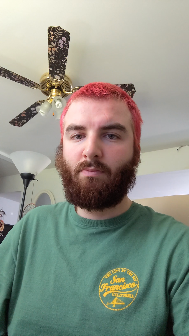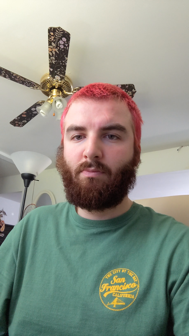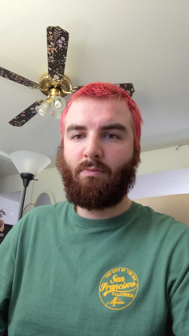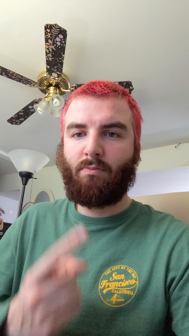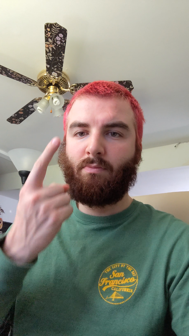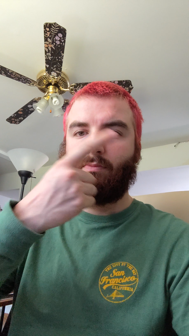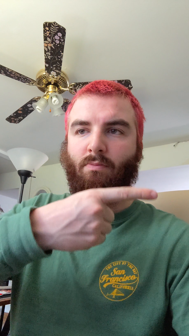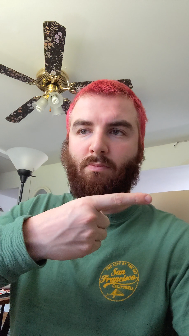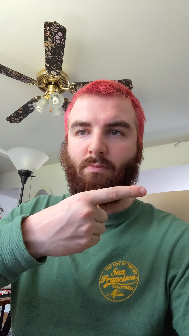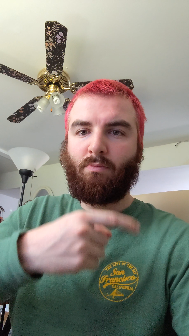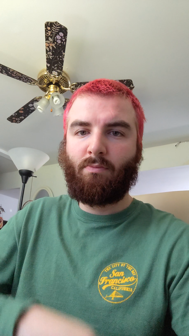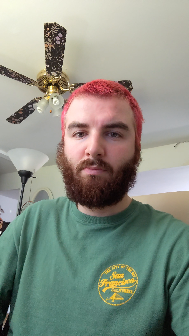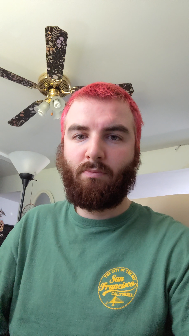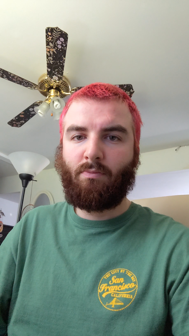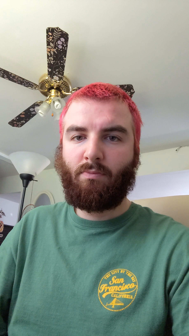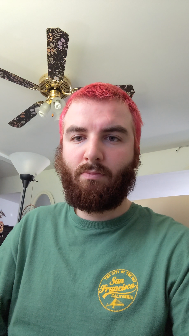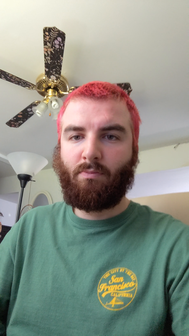day